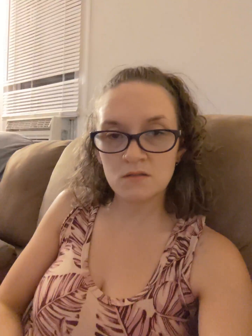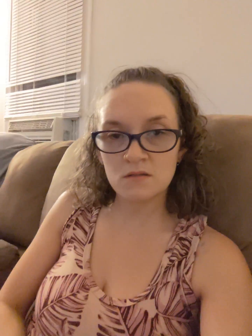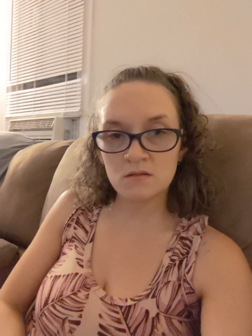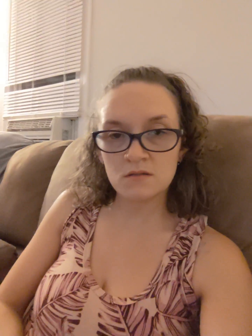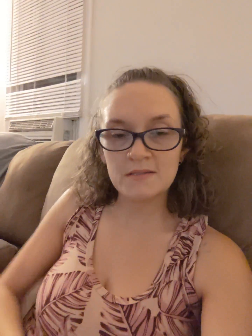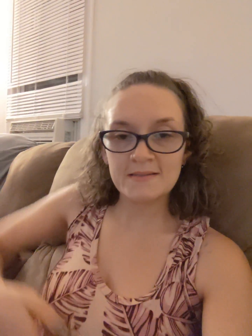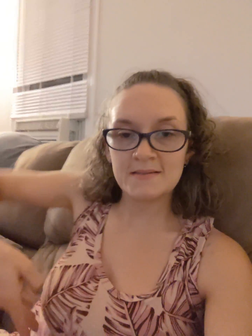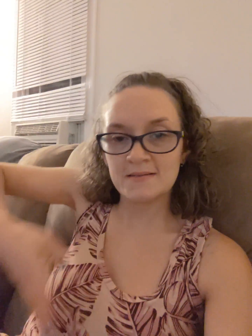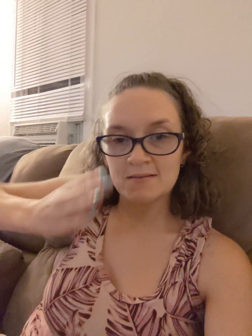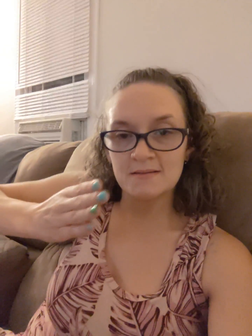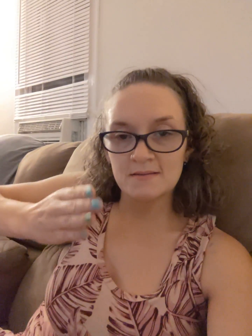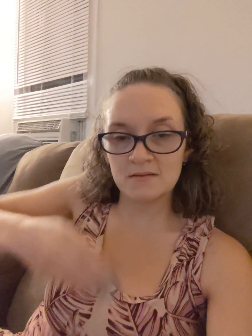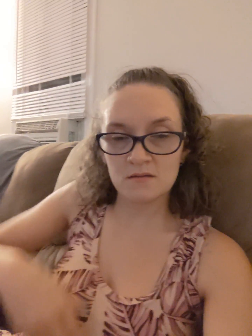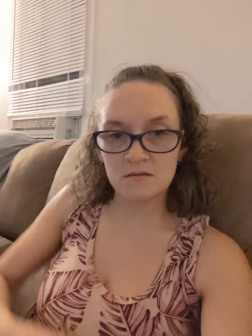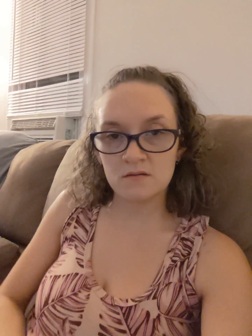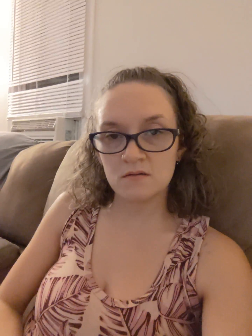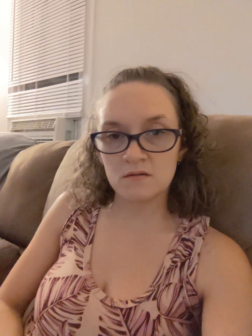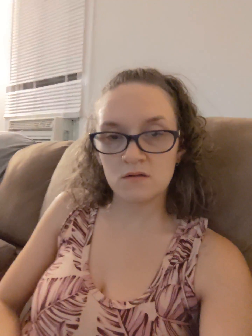kick